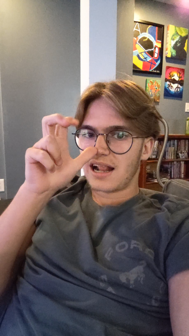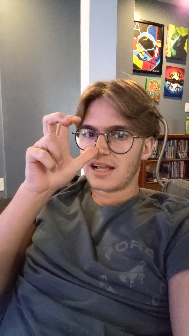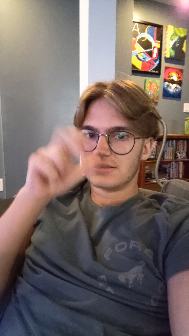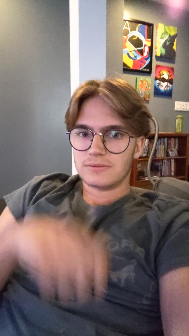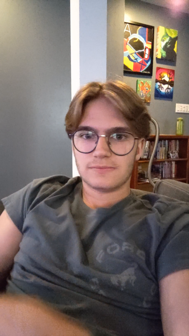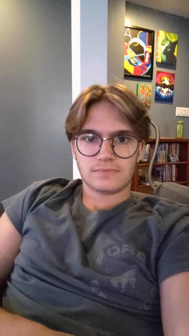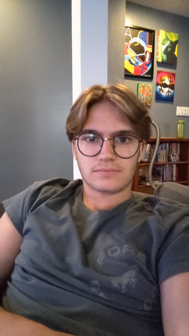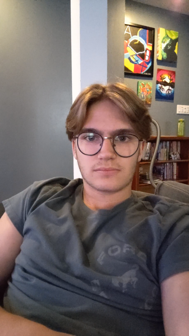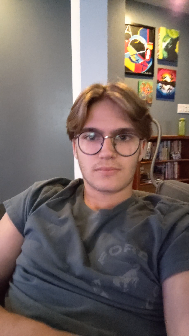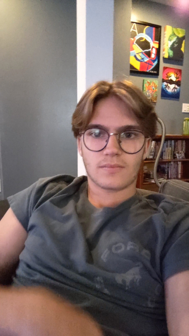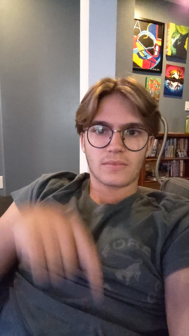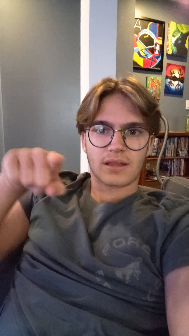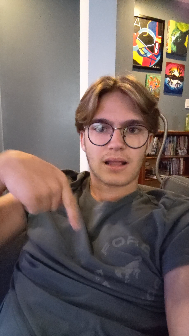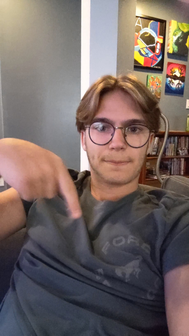flip-flop